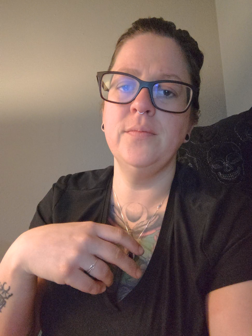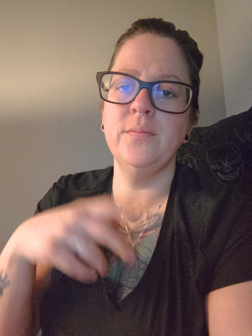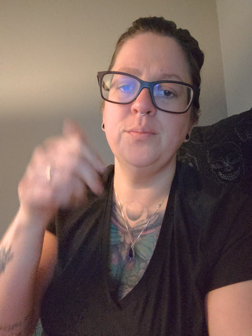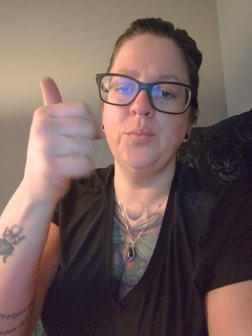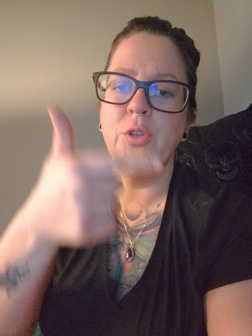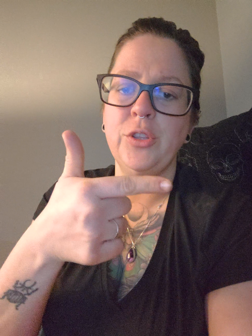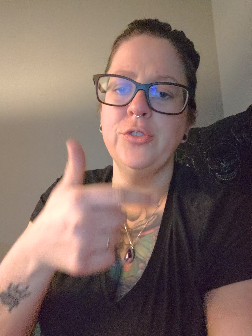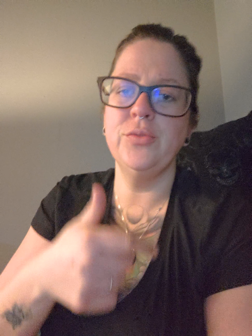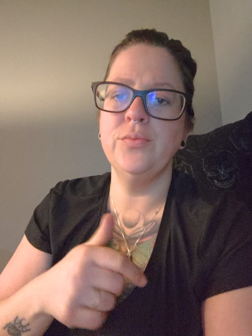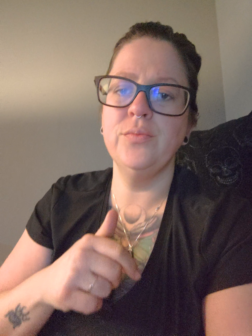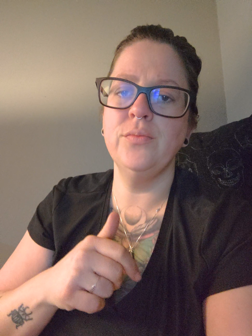brother